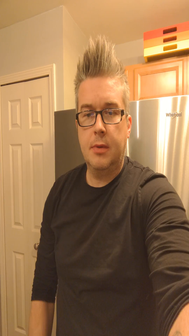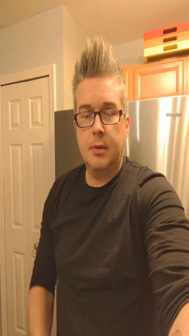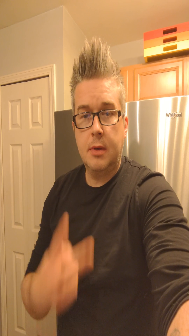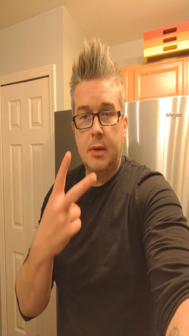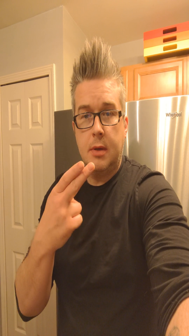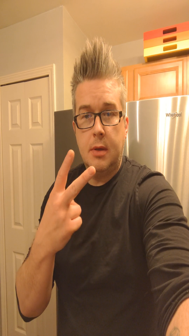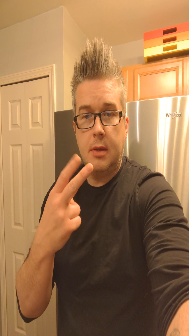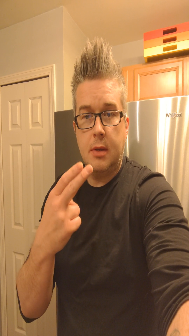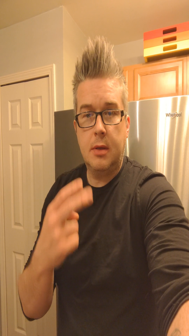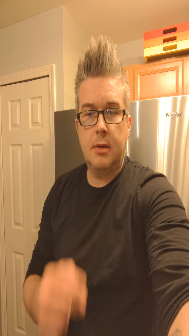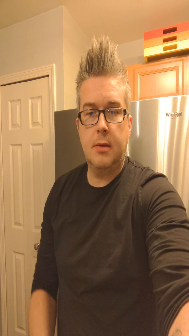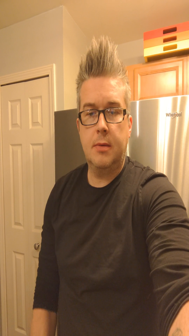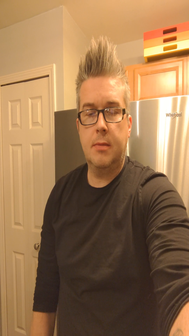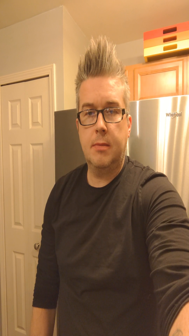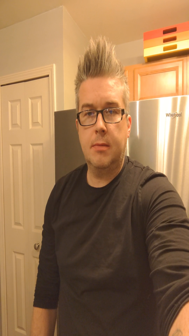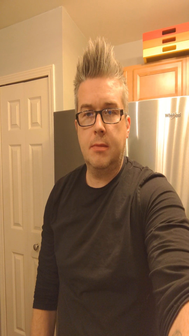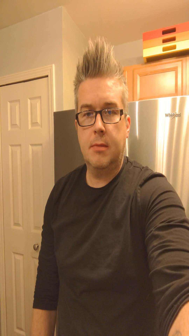scissors